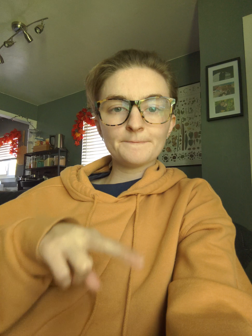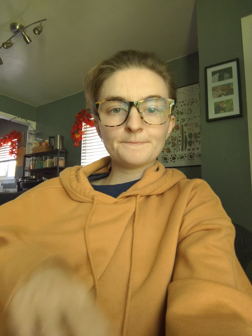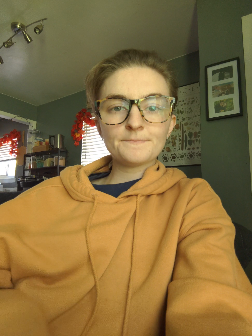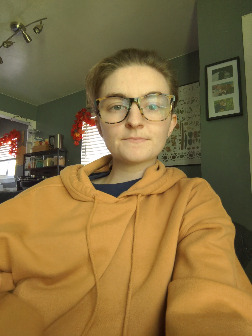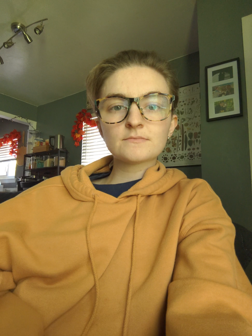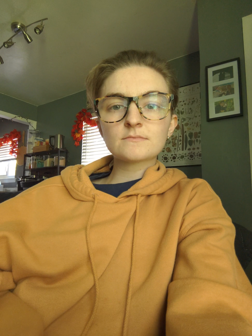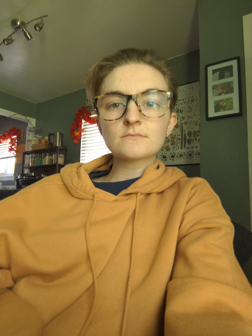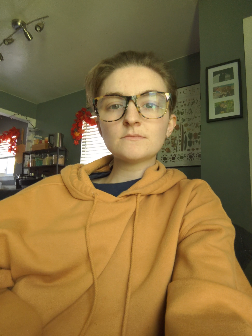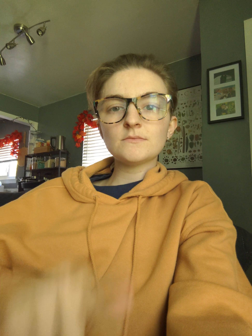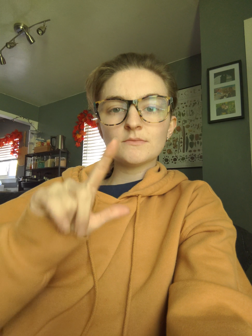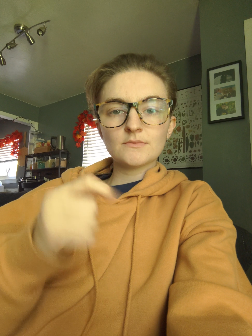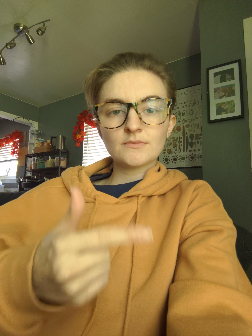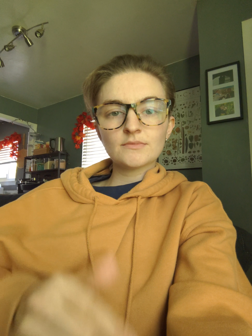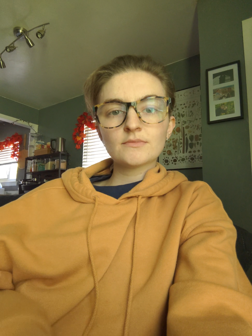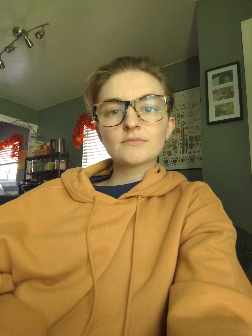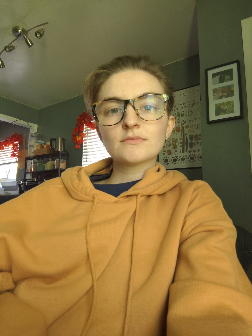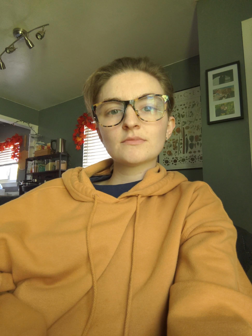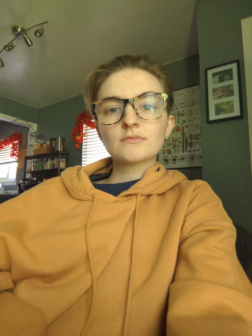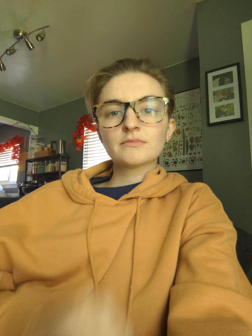leg